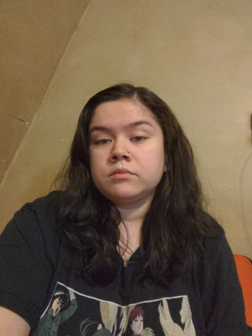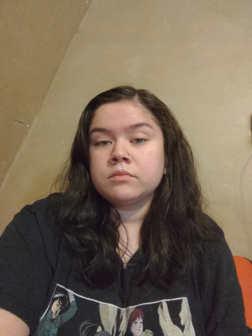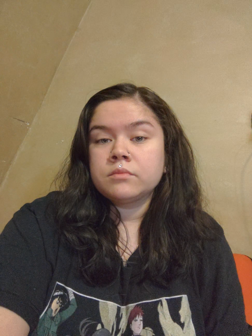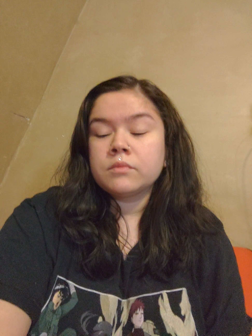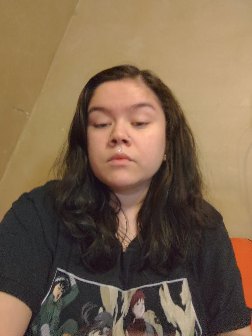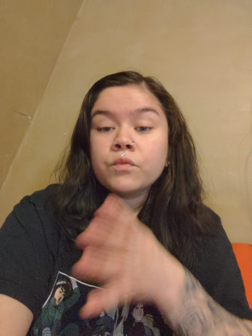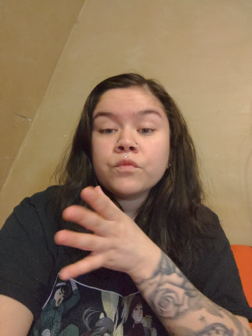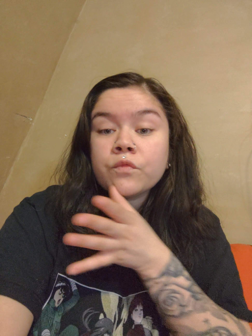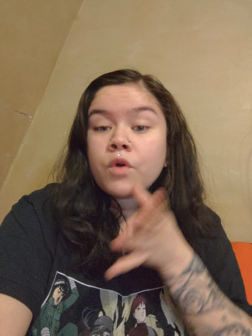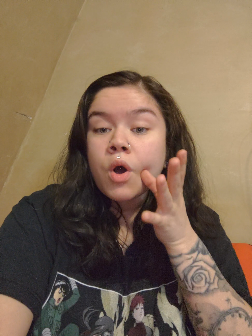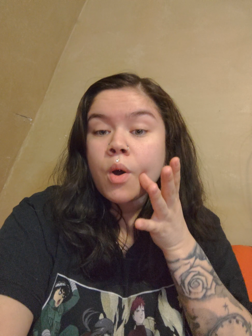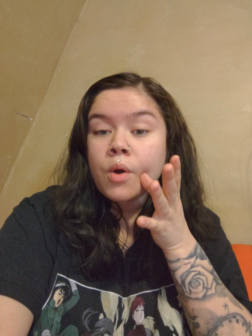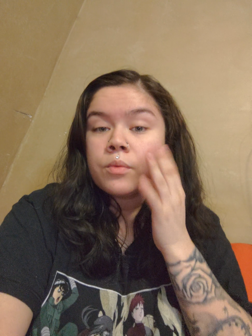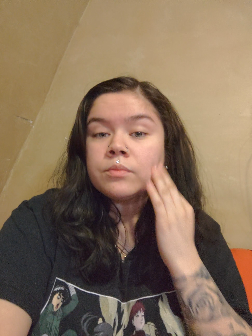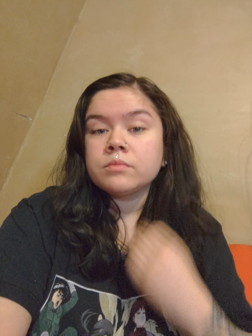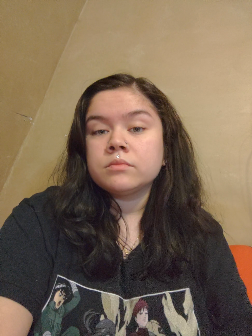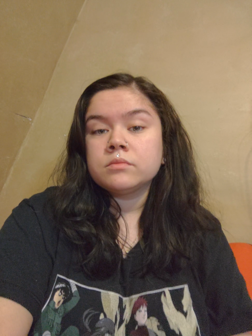farm